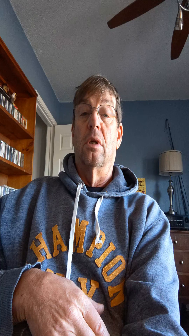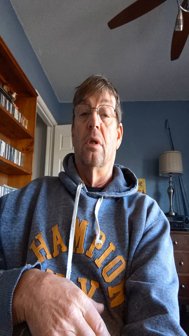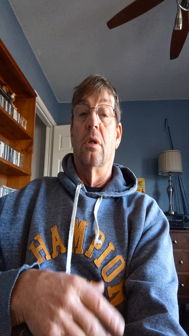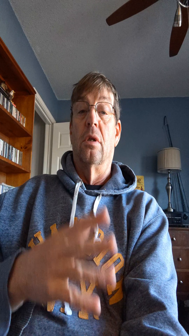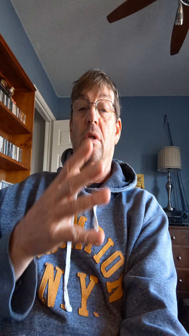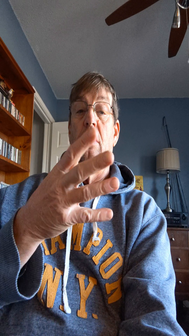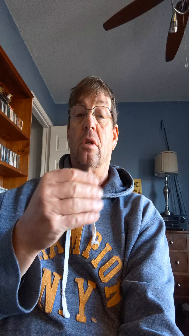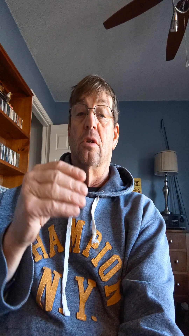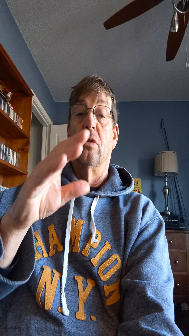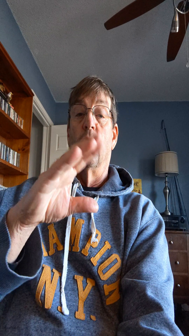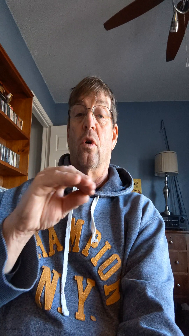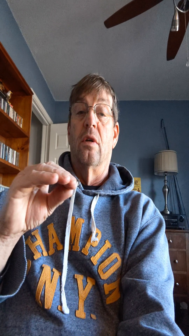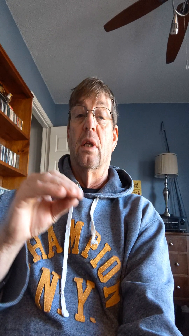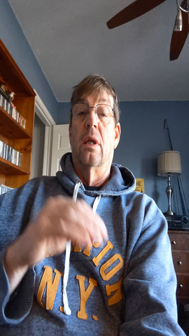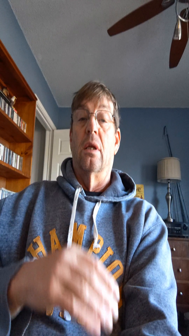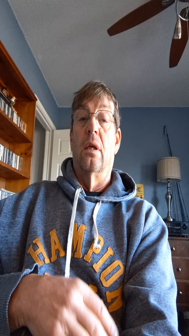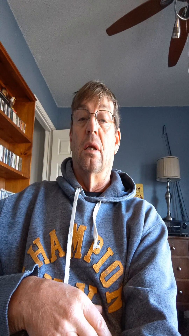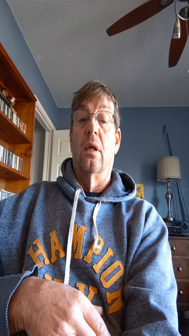story